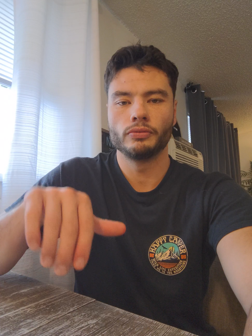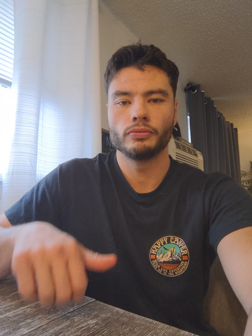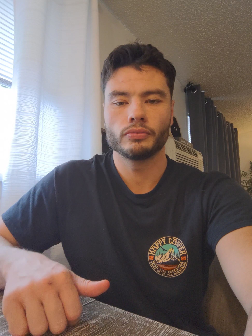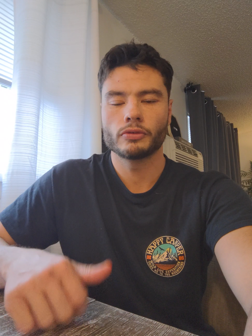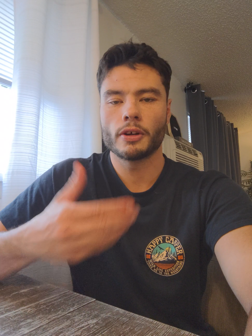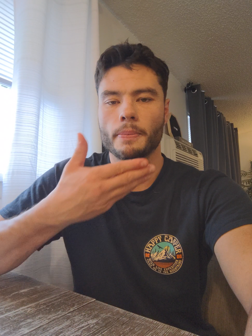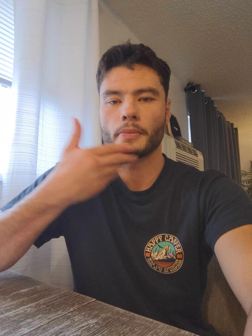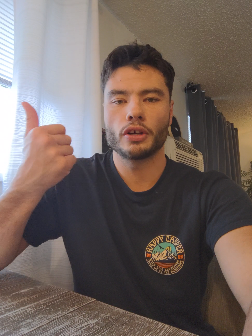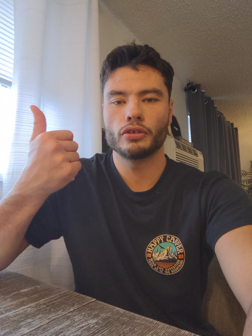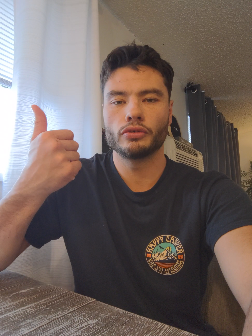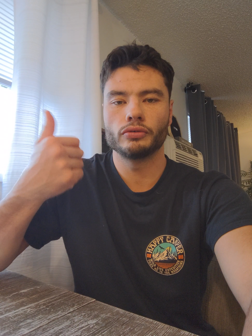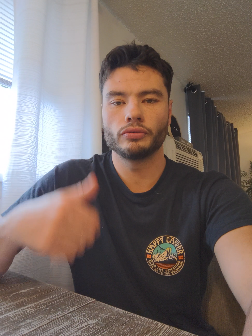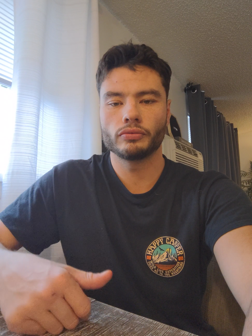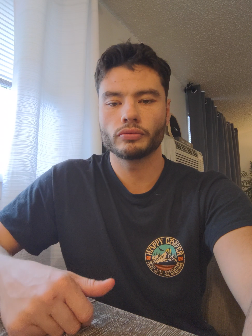better